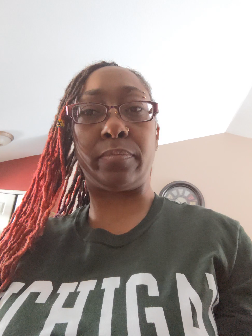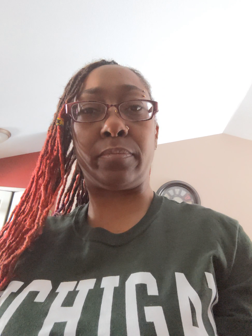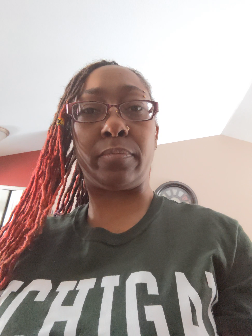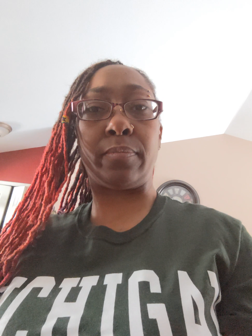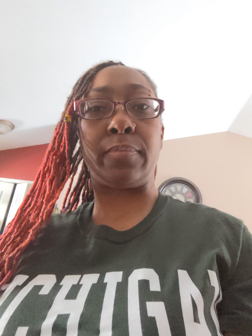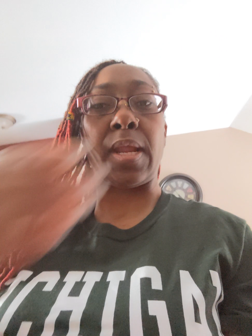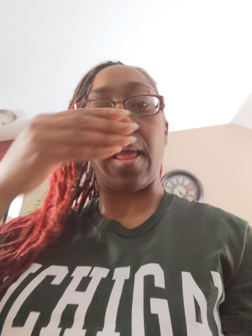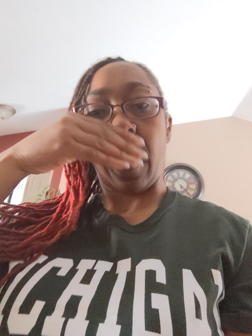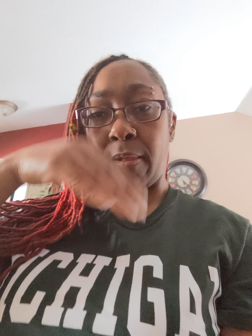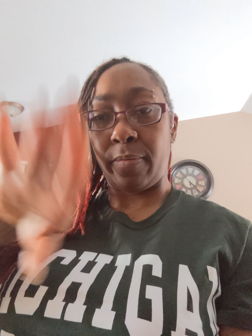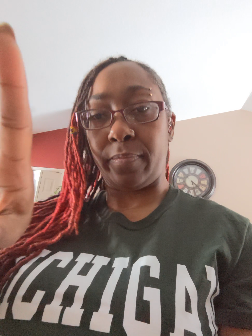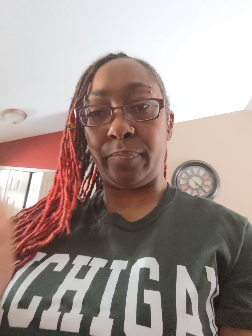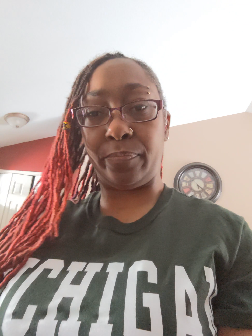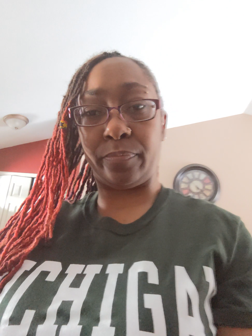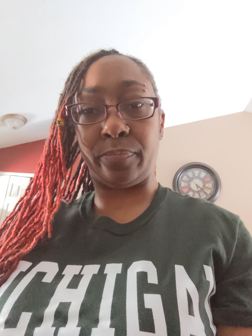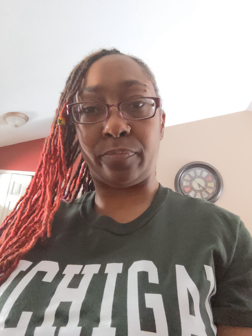elephant